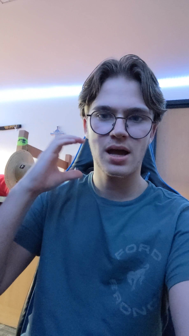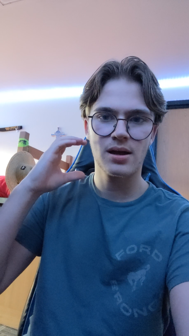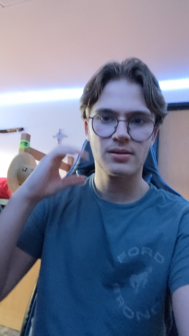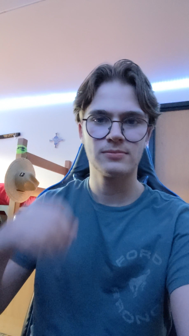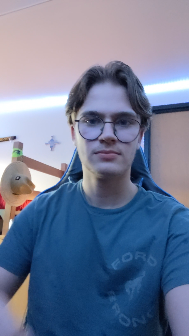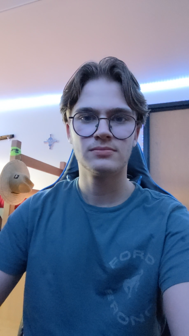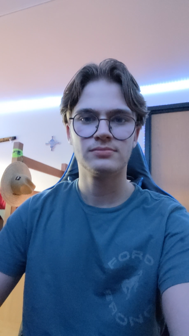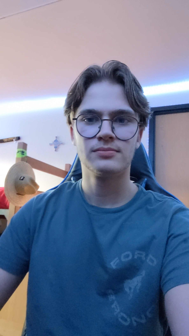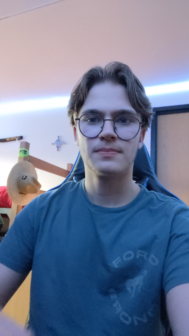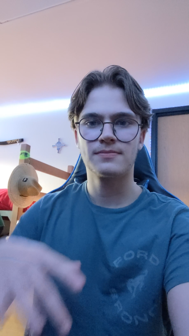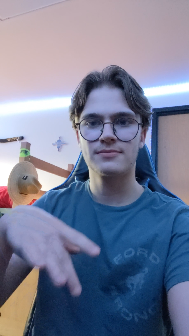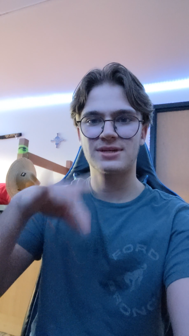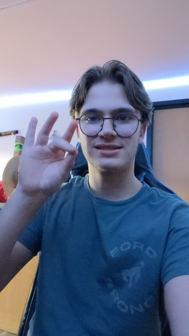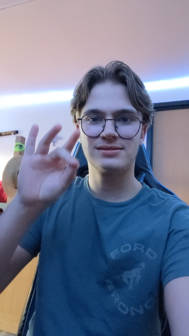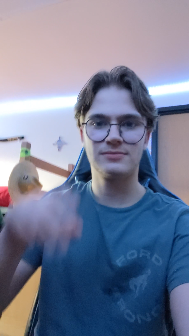pick